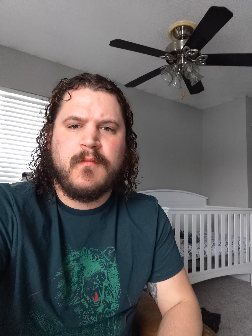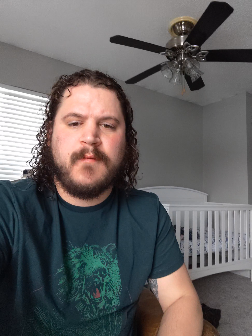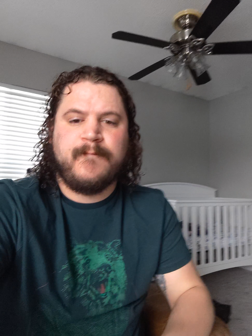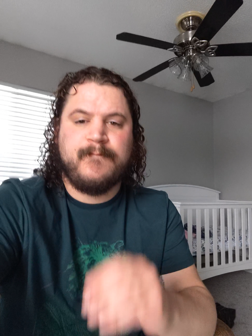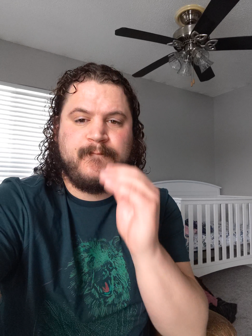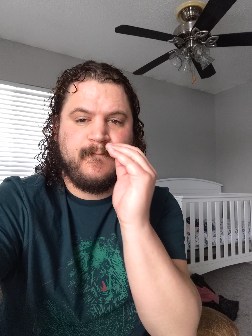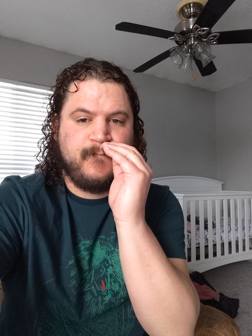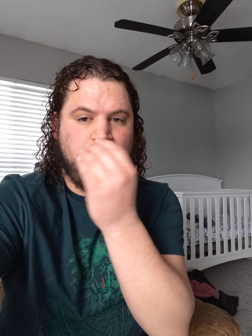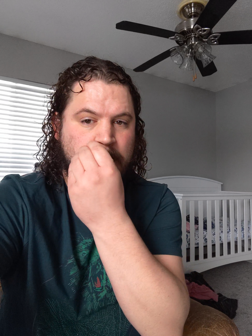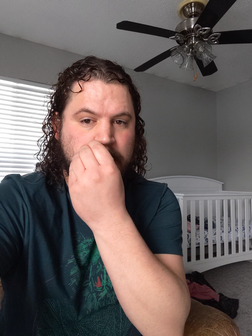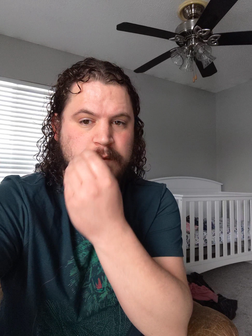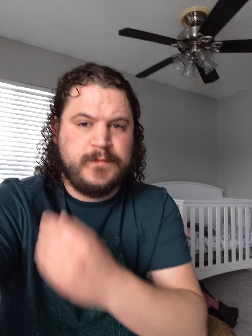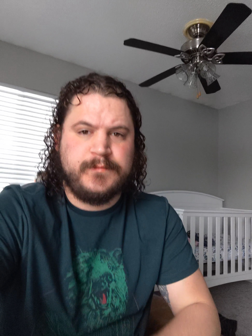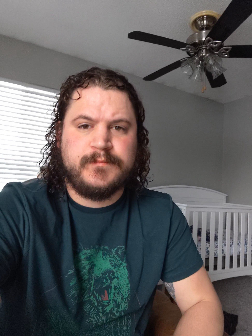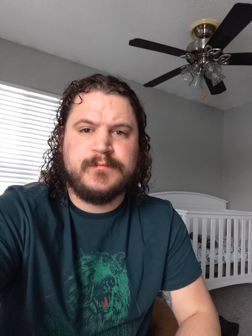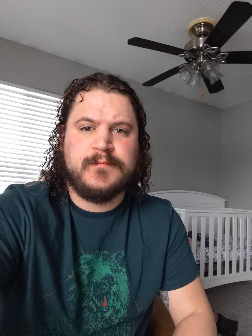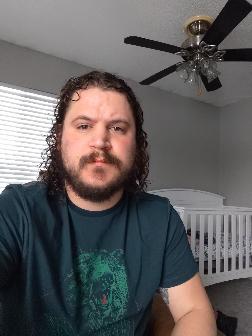flower